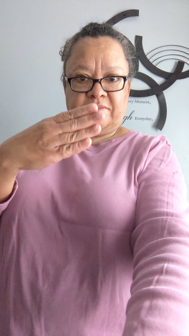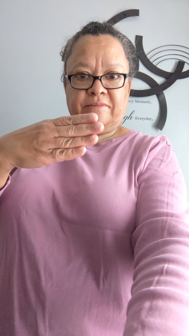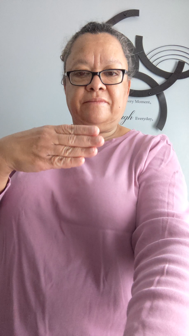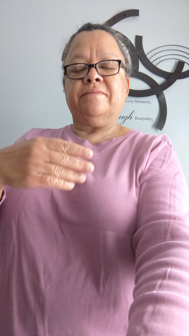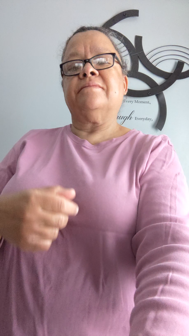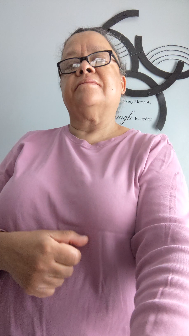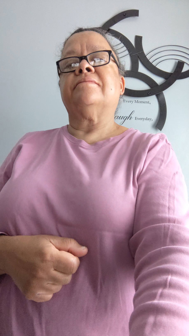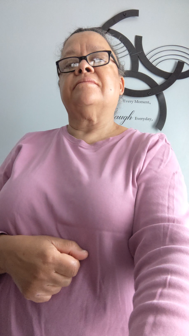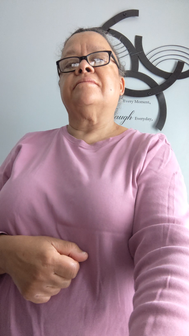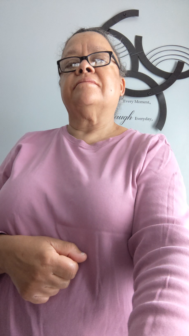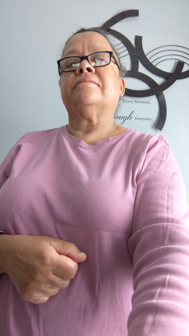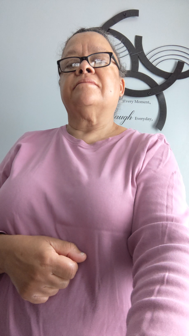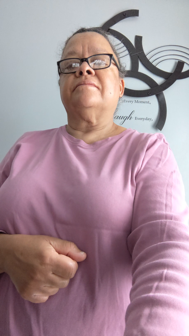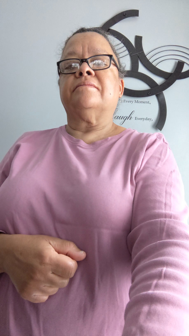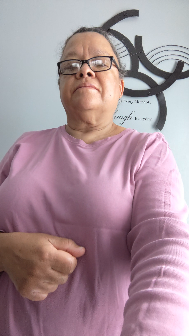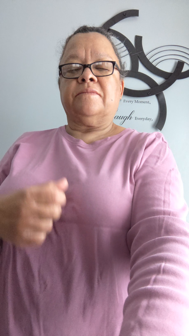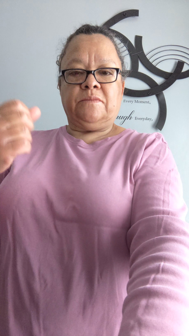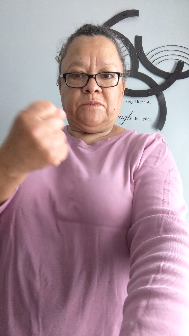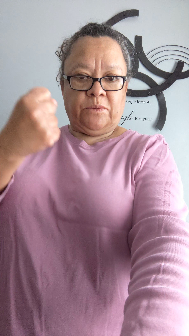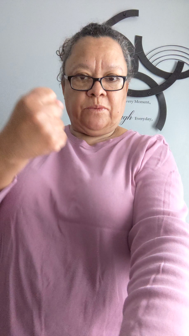hold